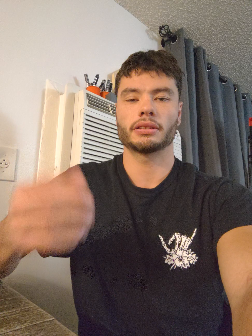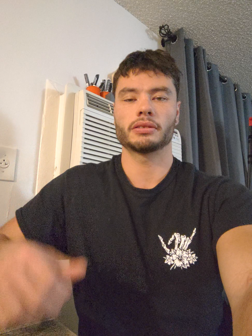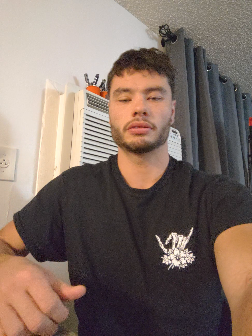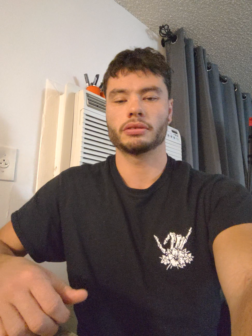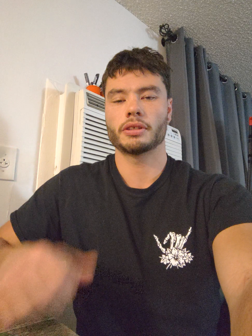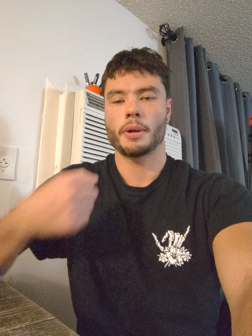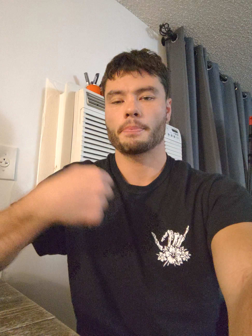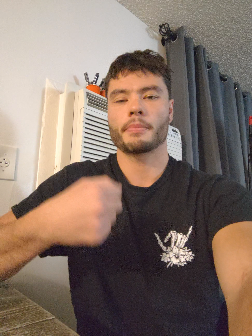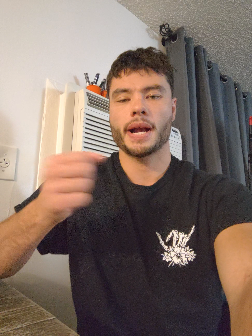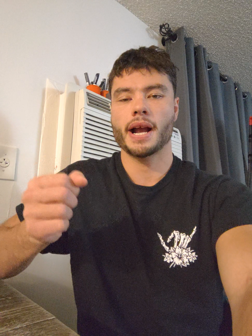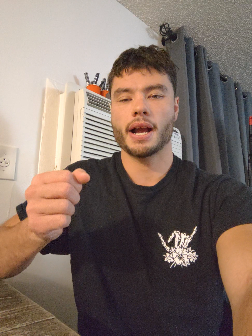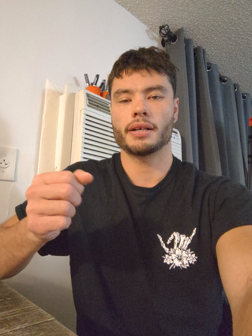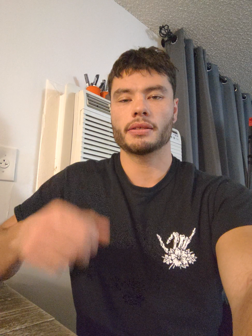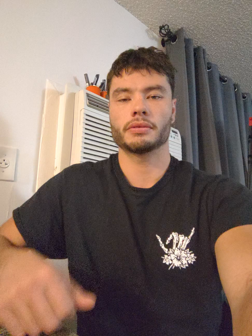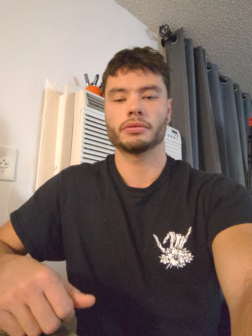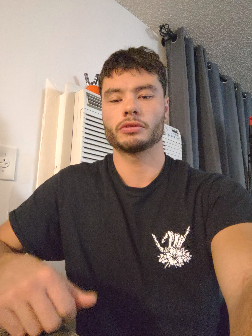make